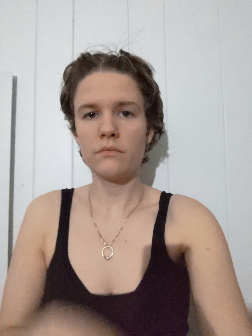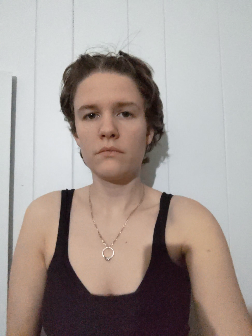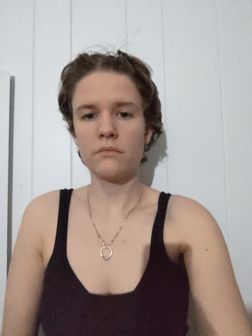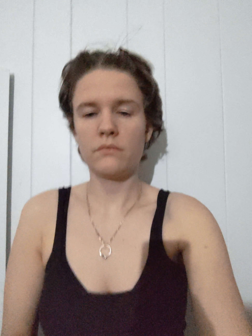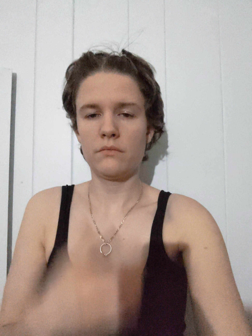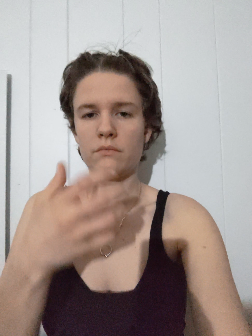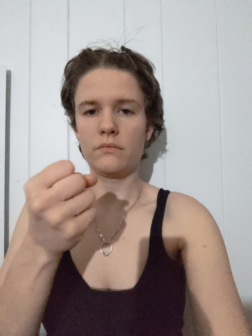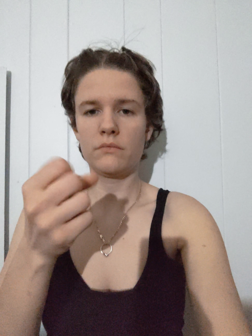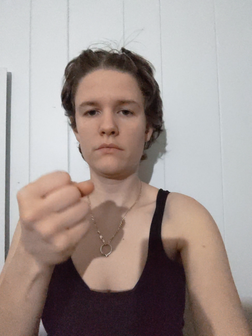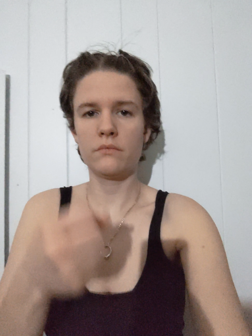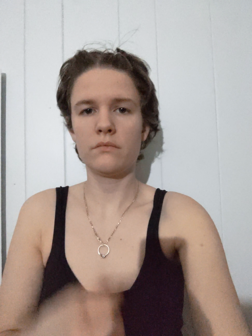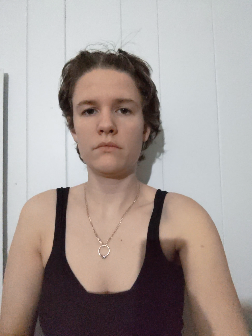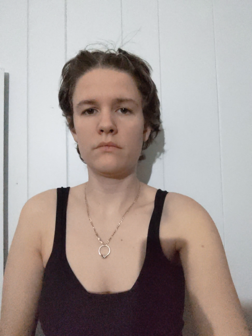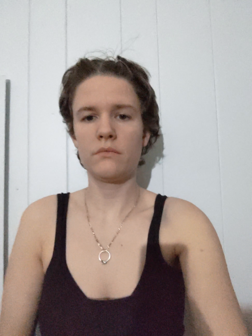milk